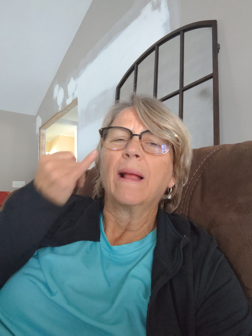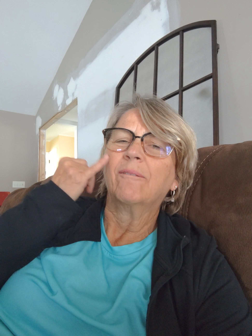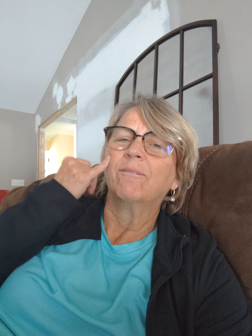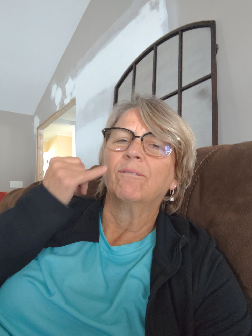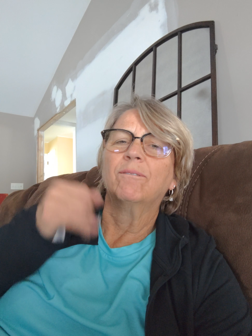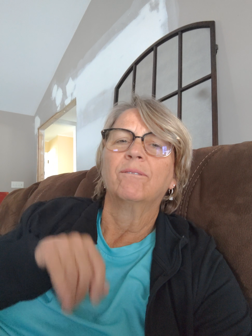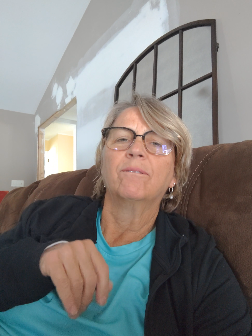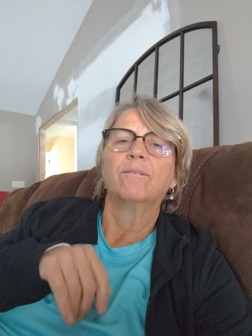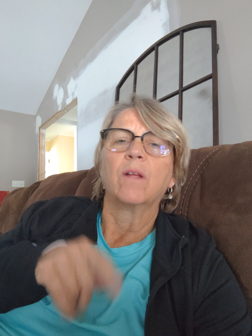if